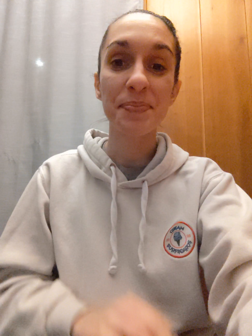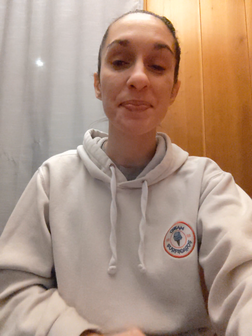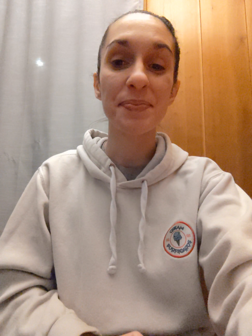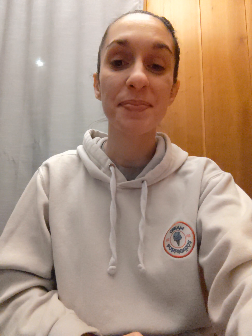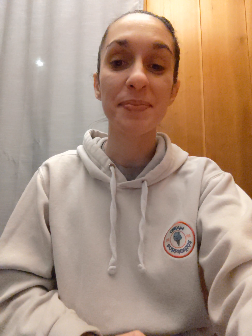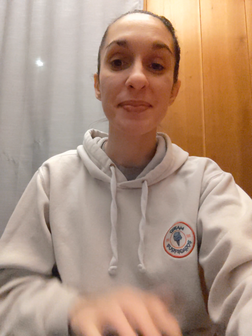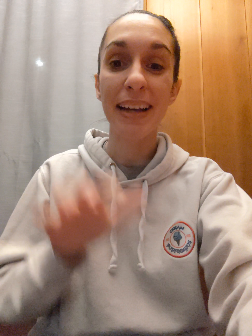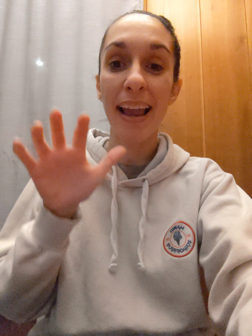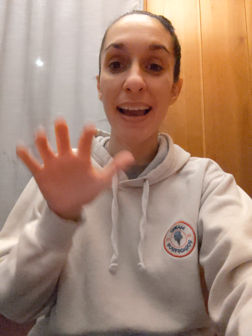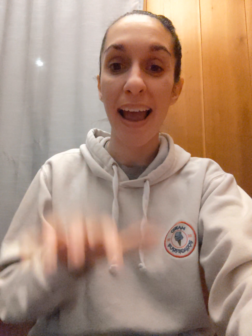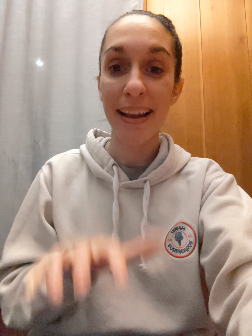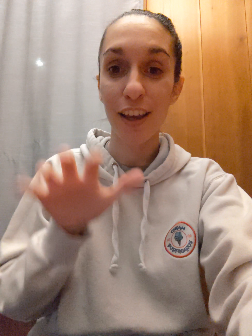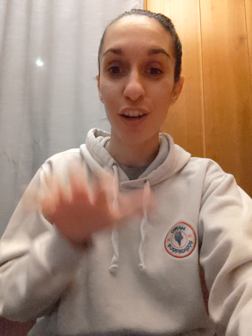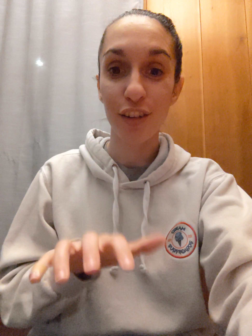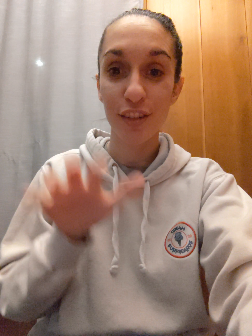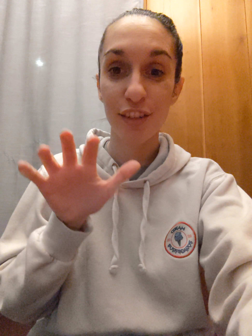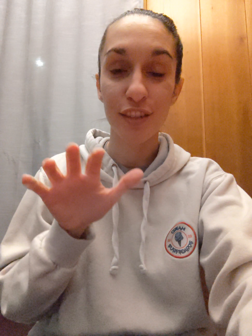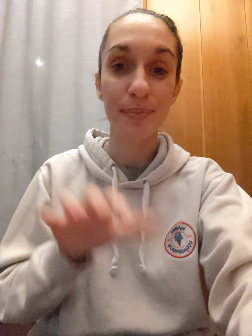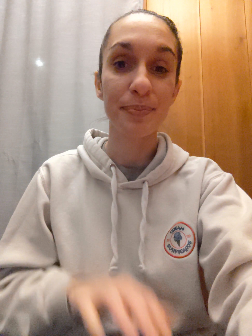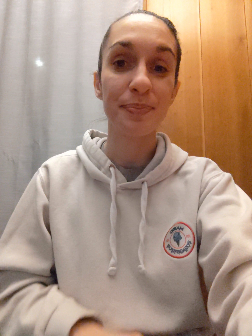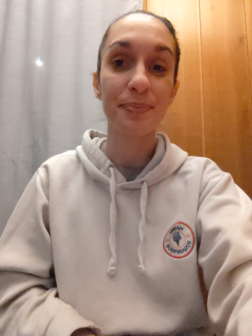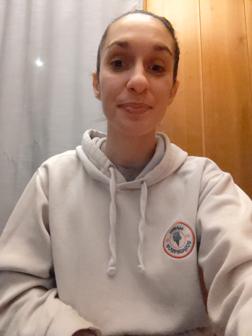alligator